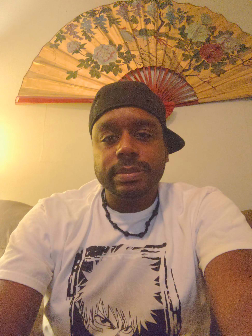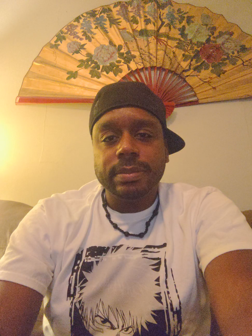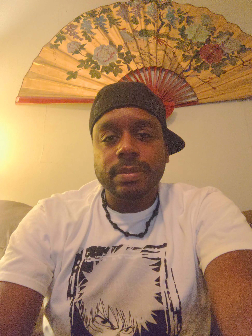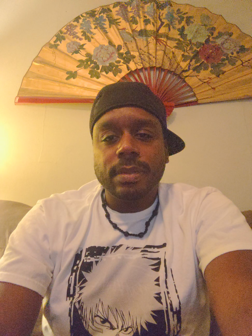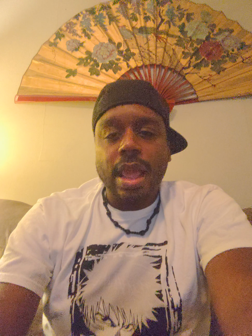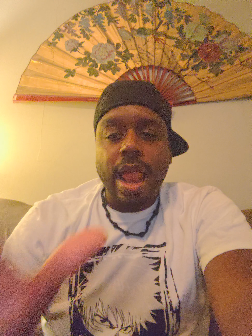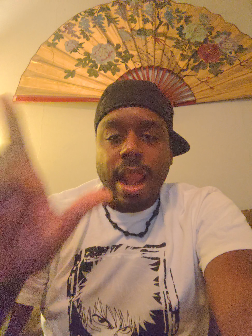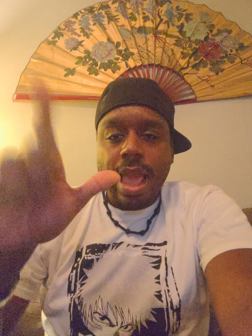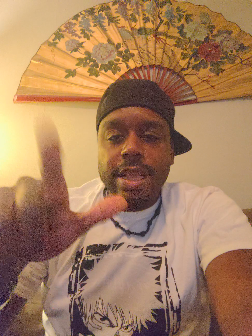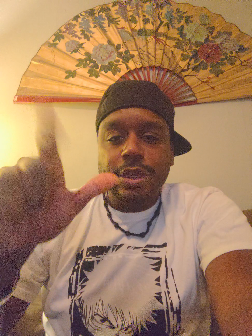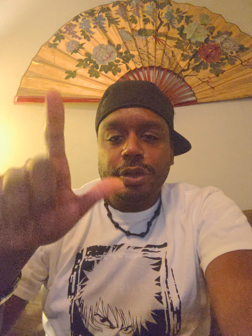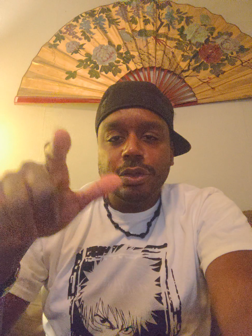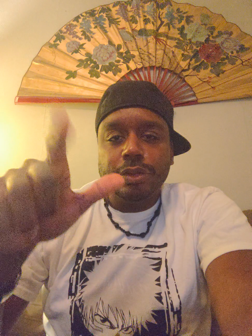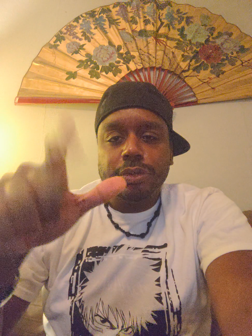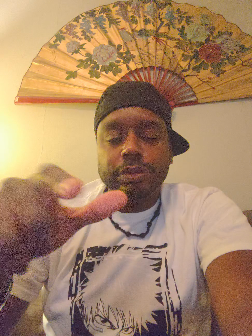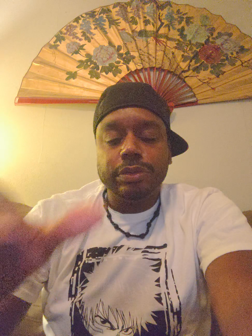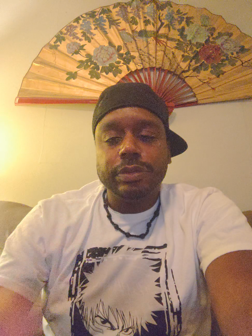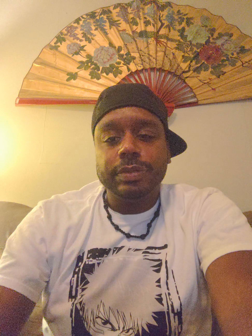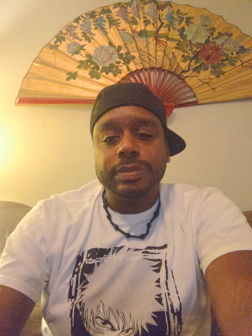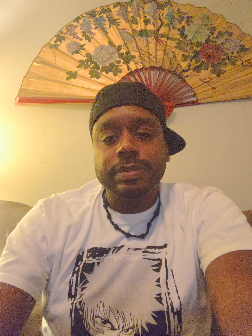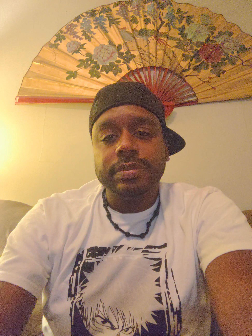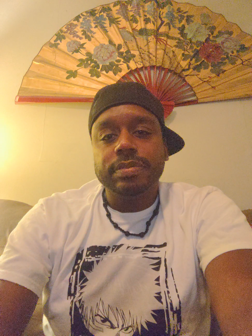later